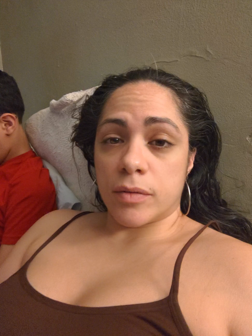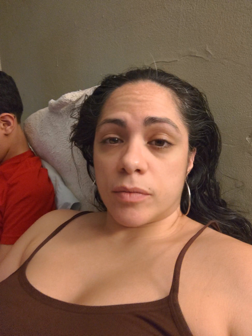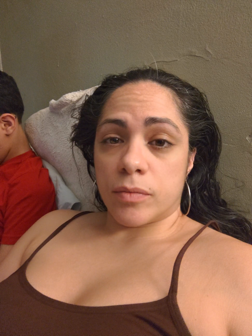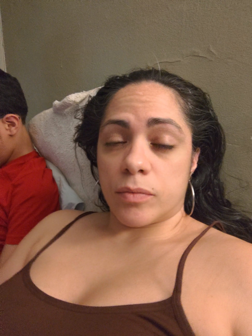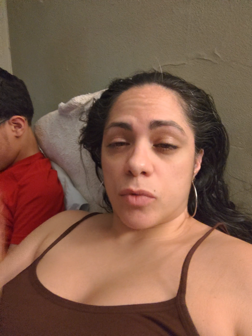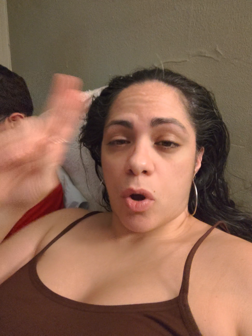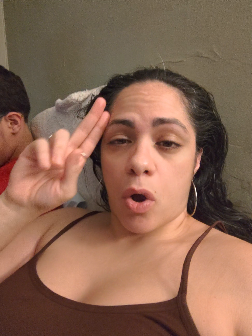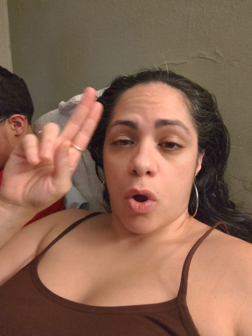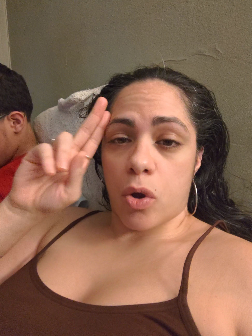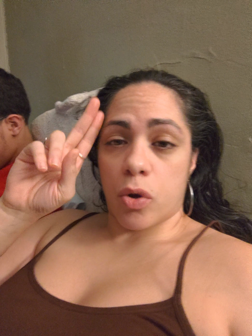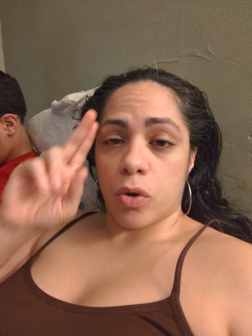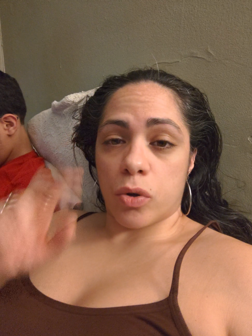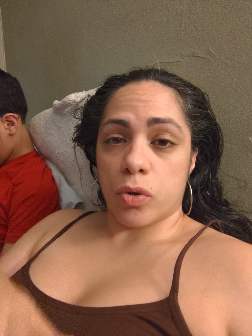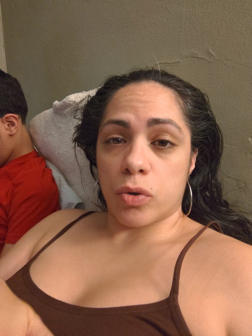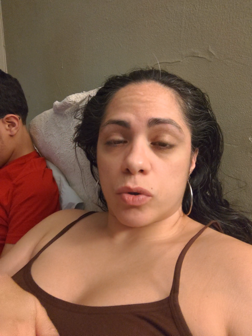uncle